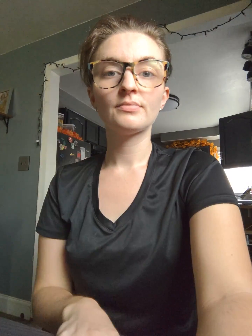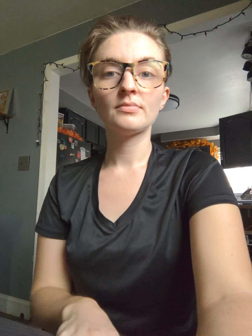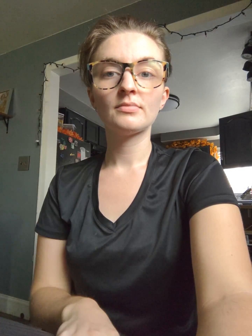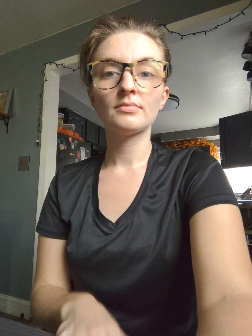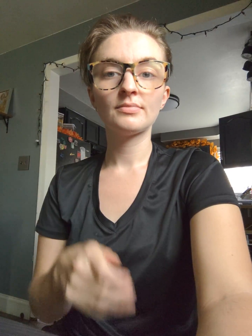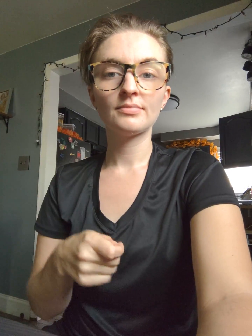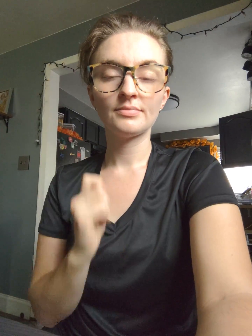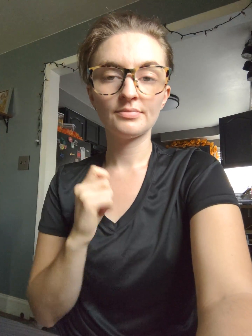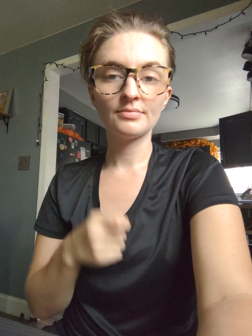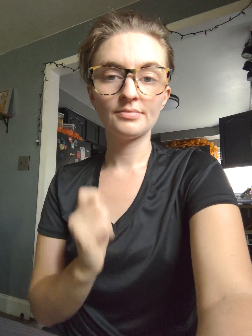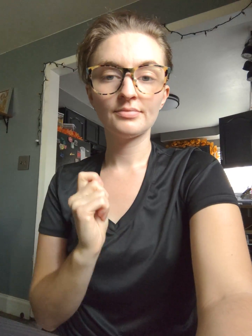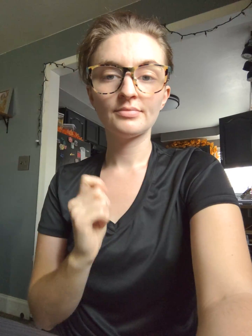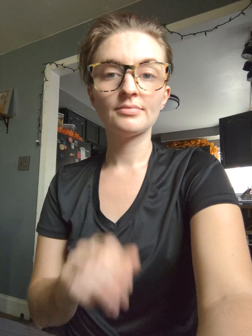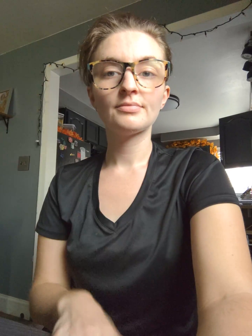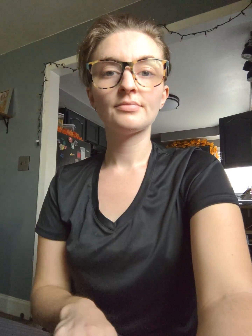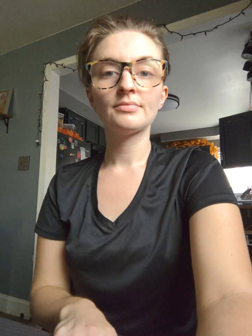shovel